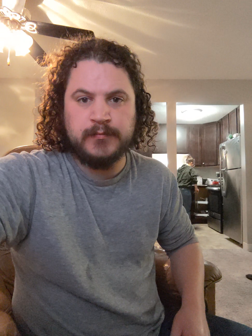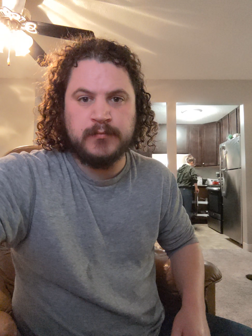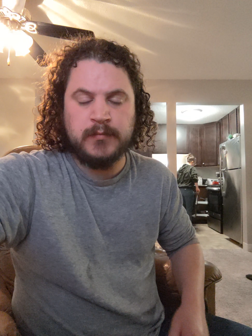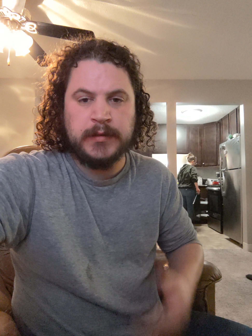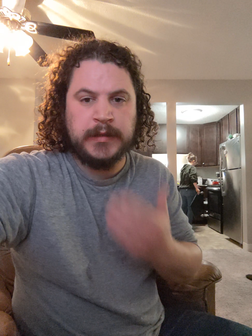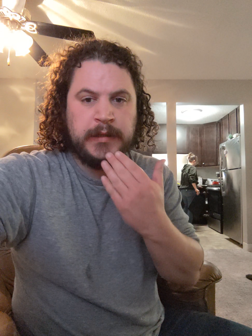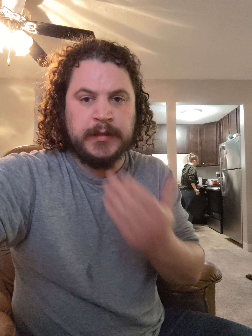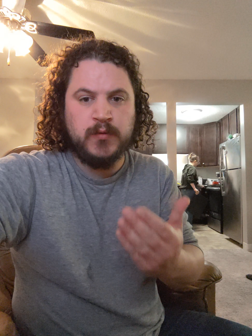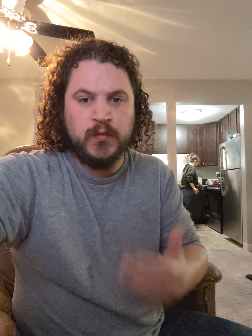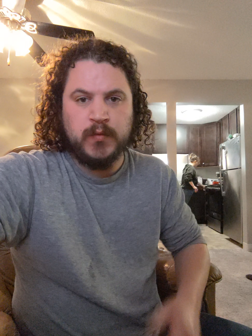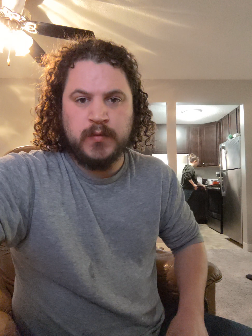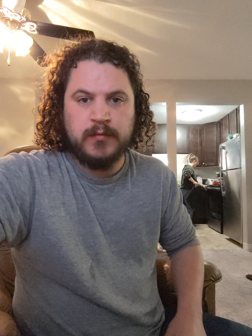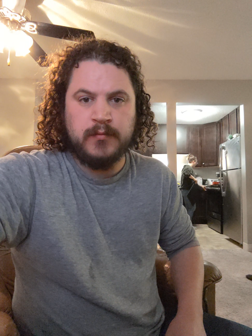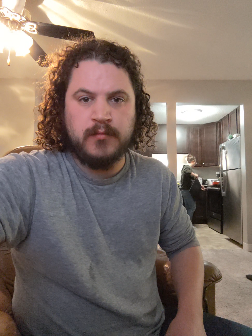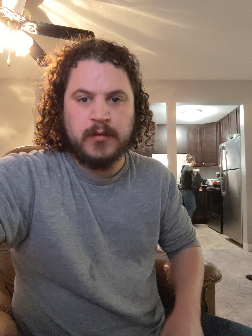thank you